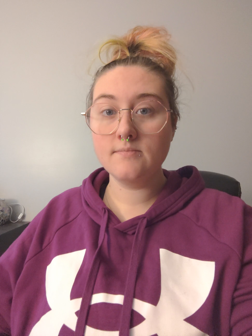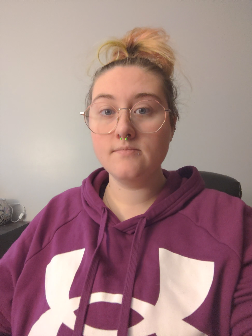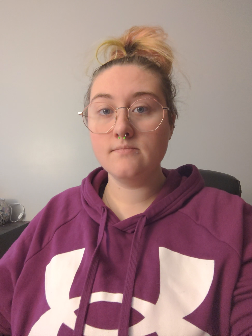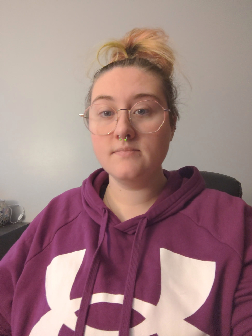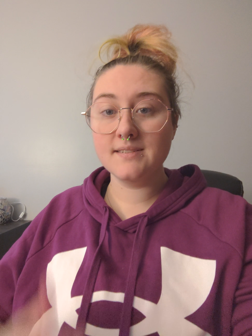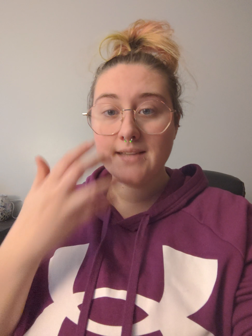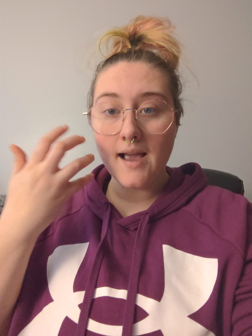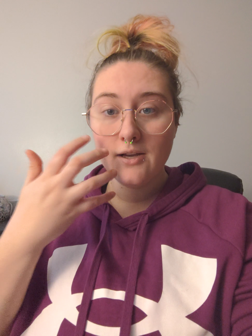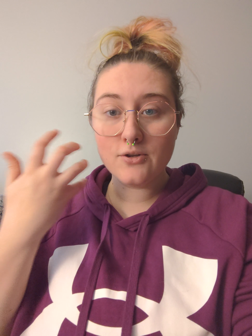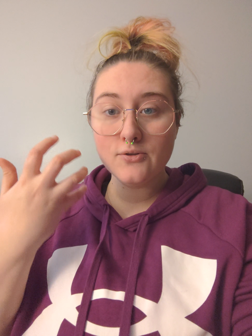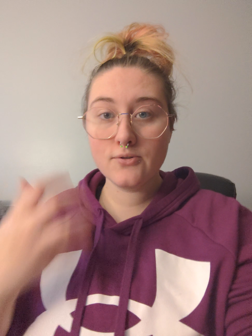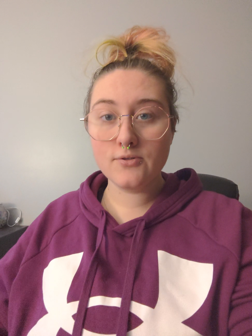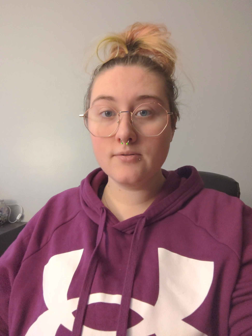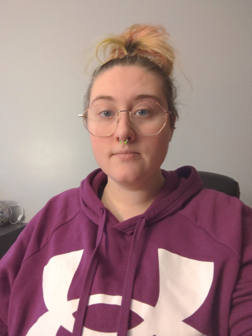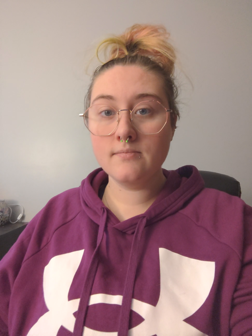tiger